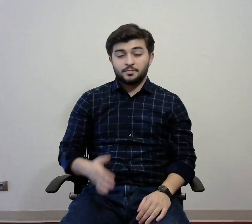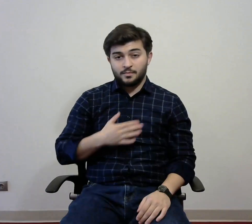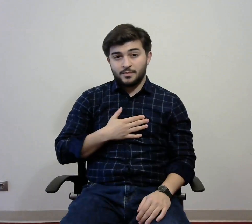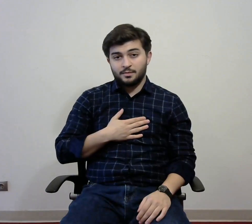mən